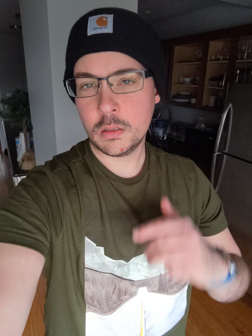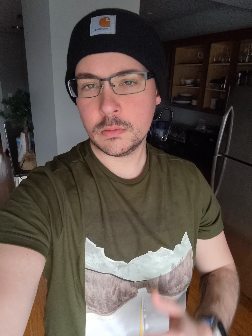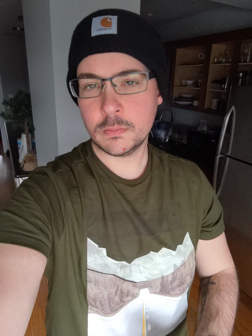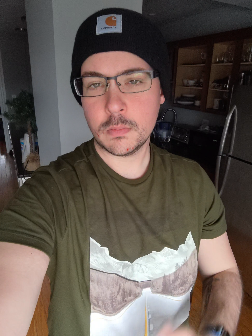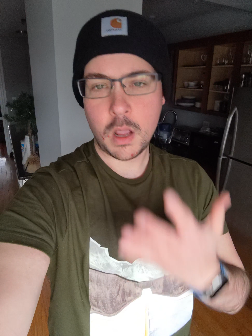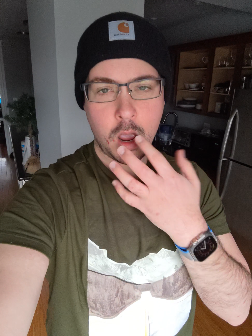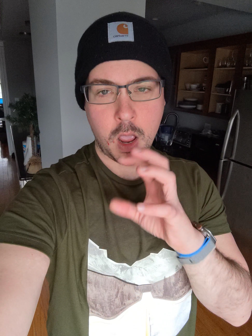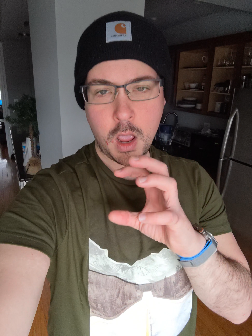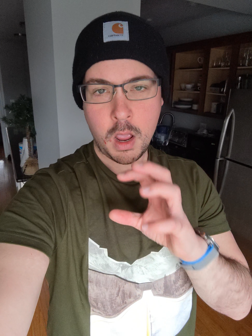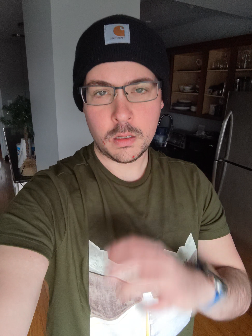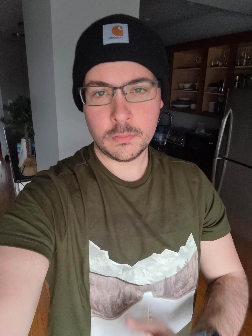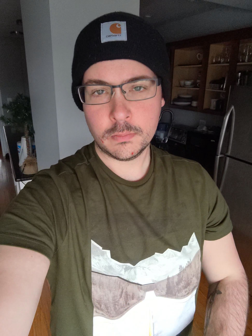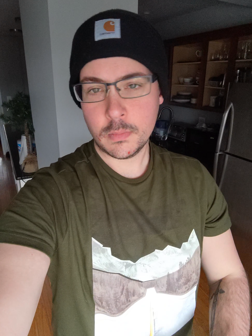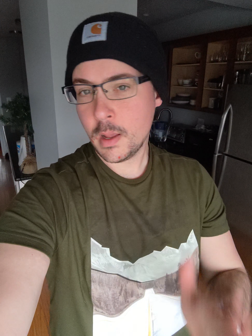hot